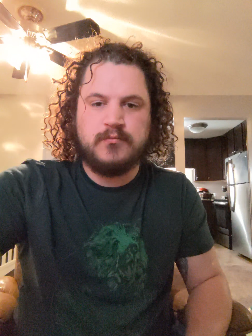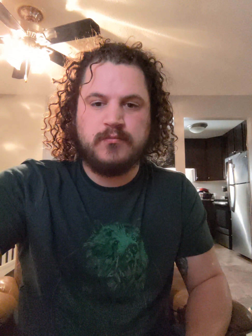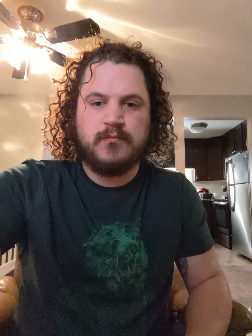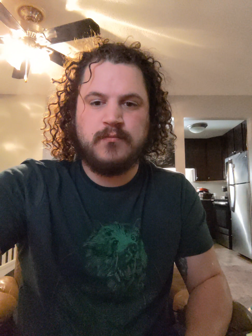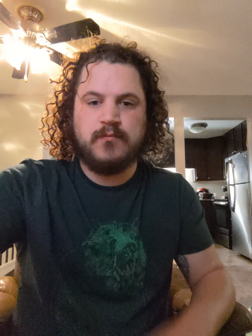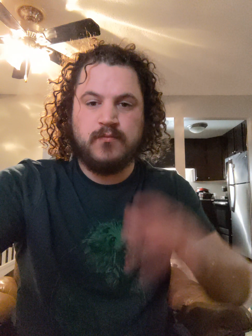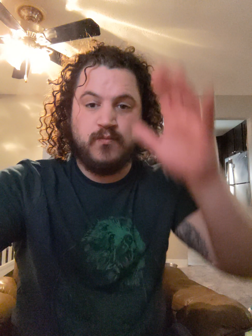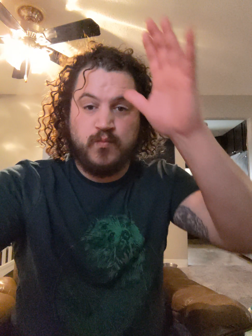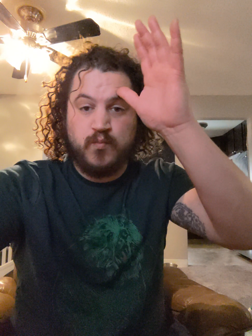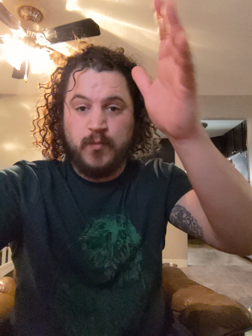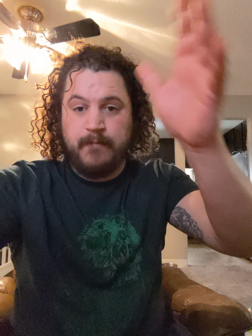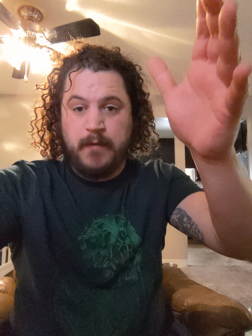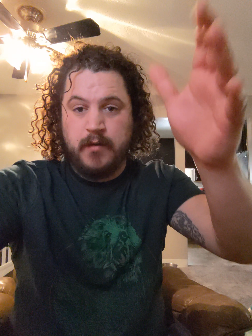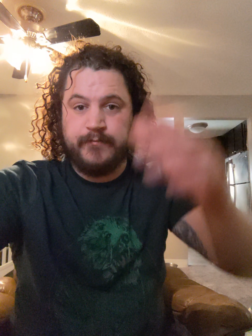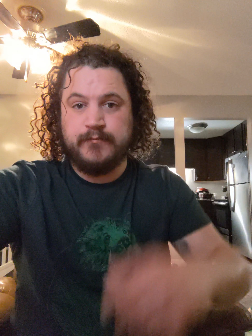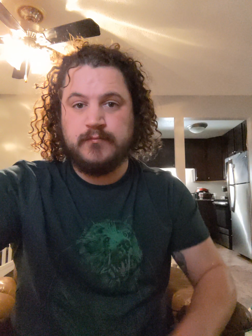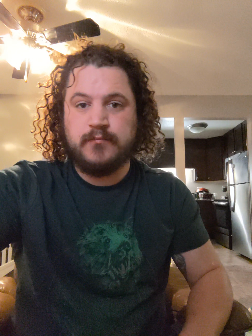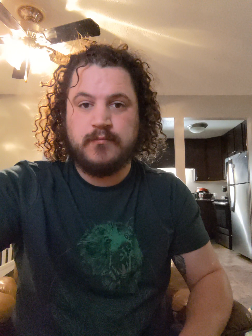grandpa